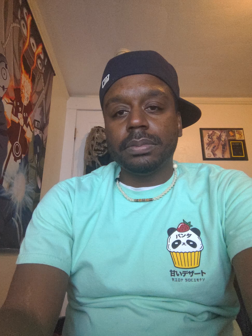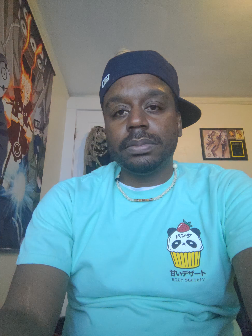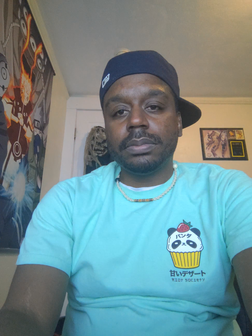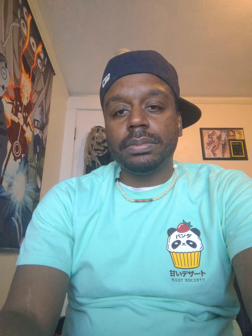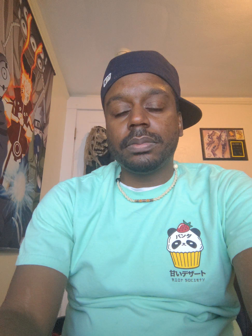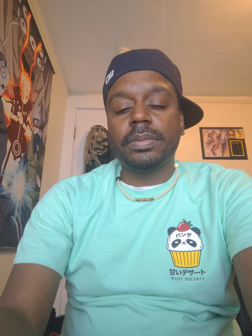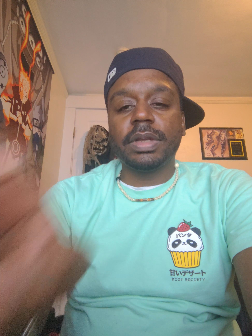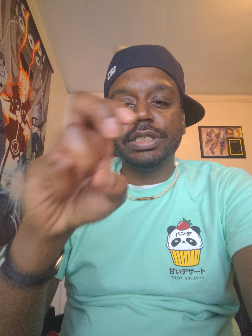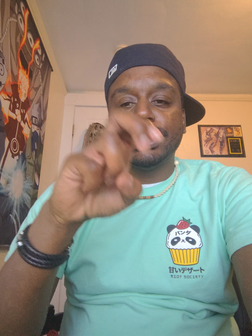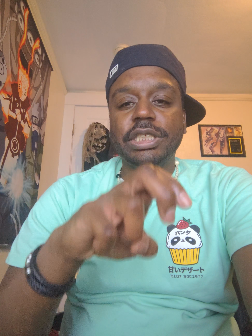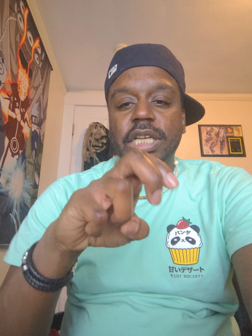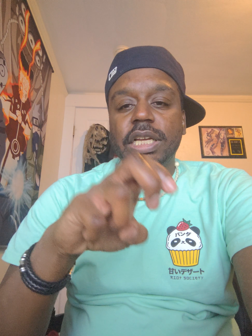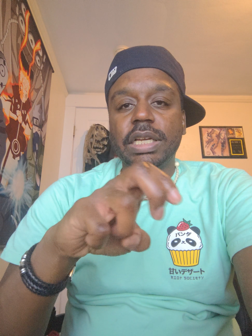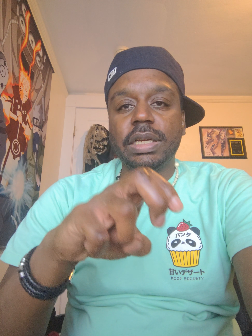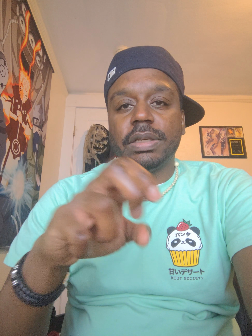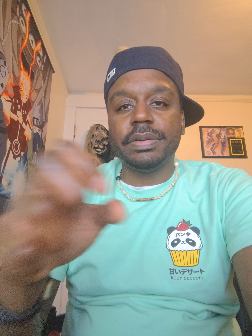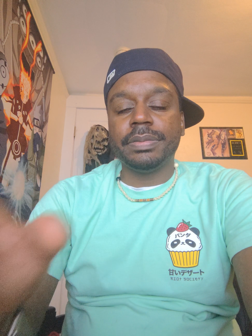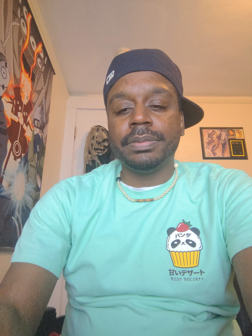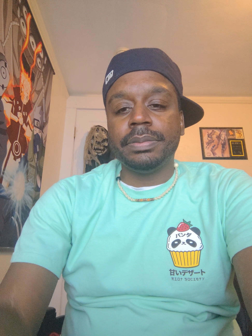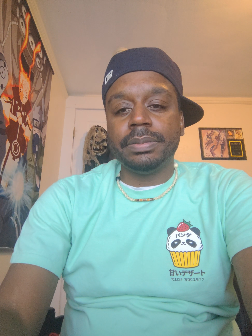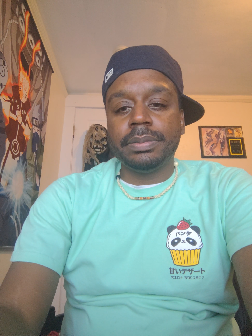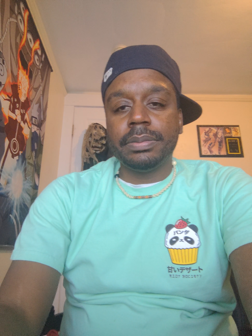chair